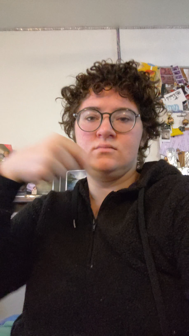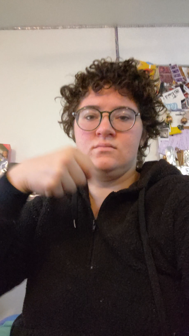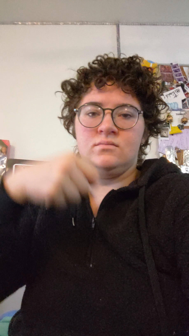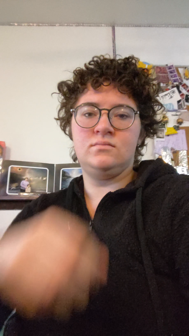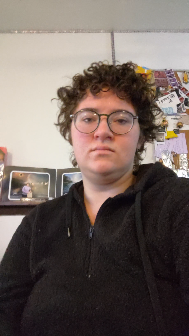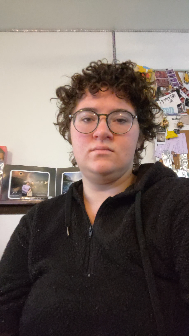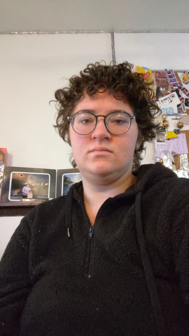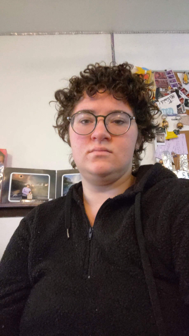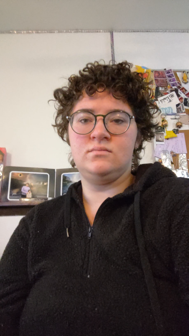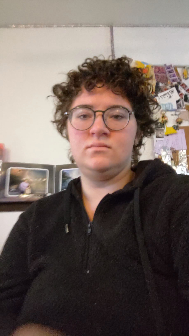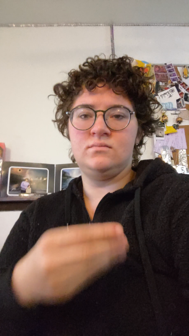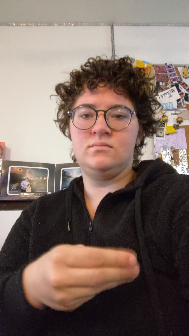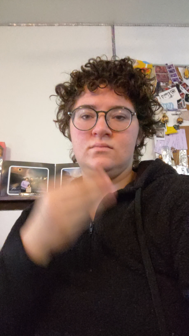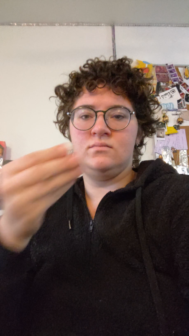buy